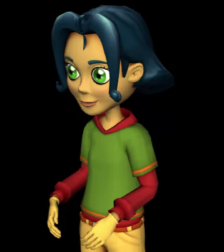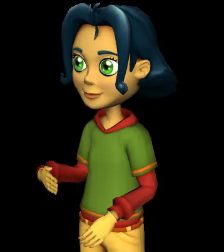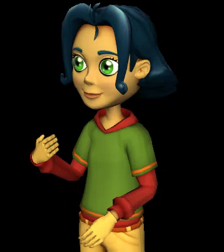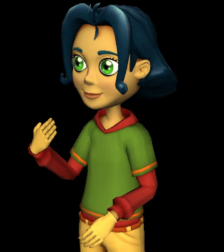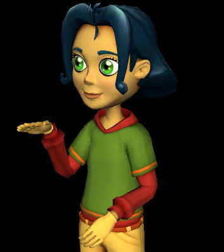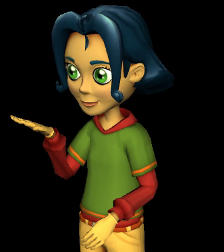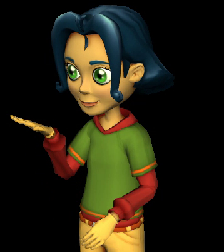آخر